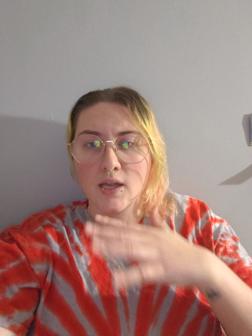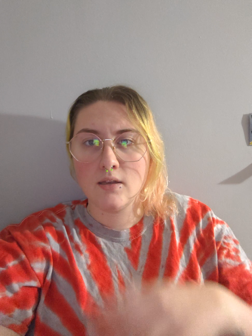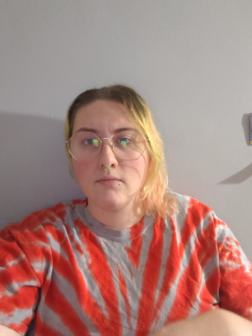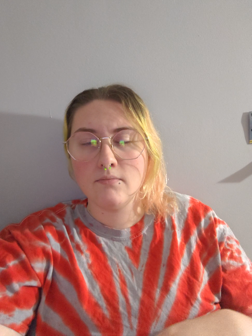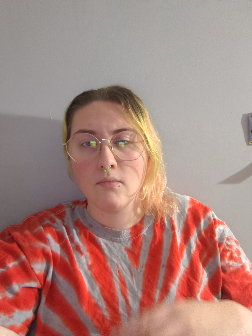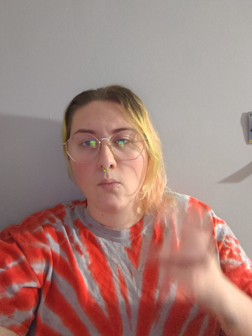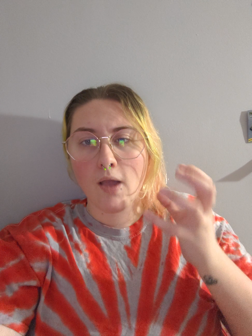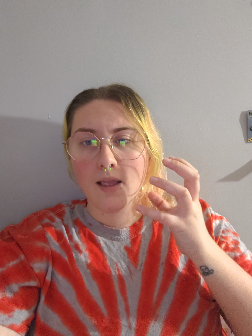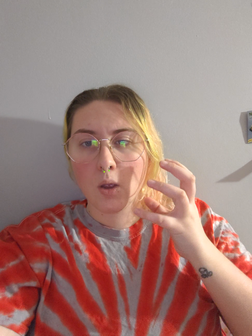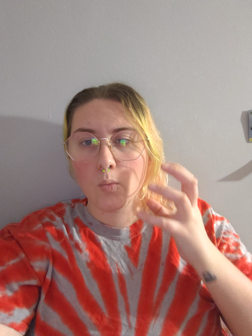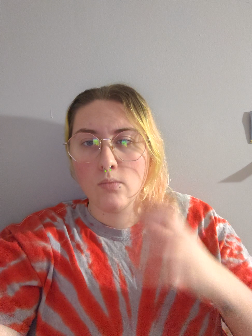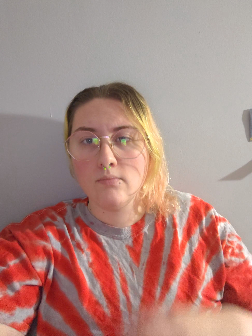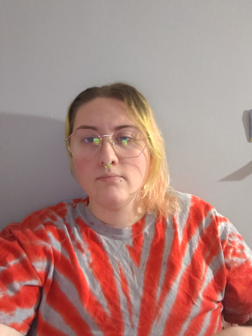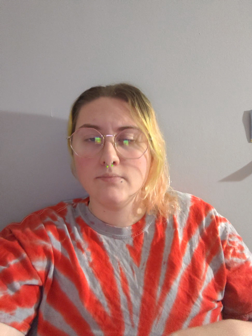radio